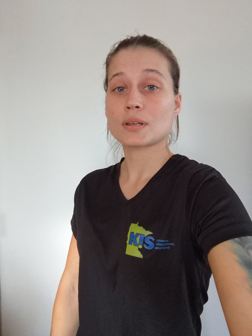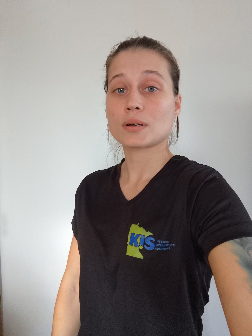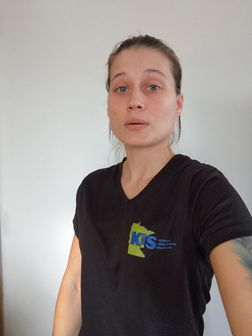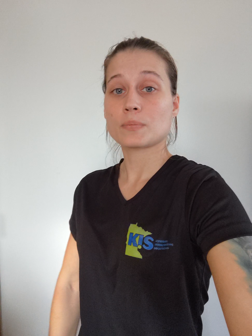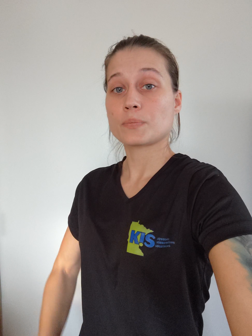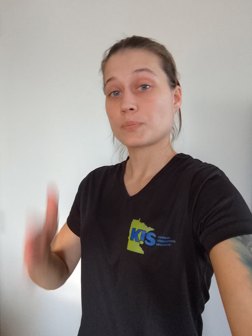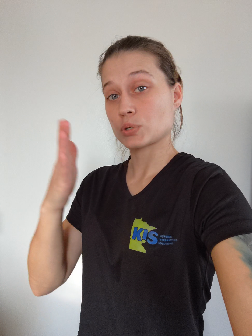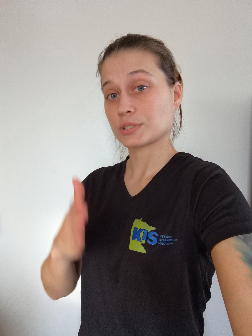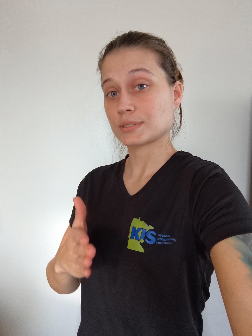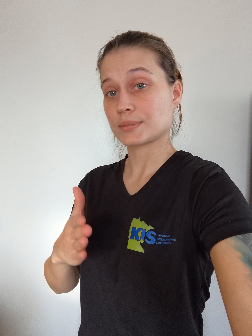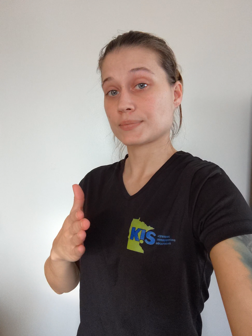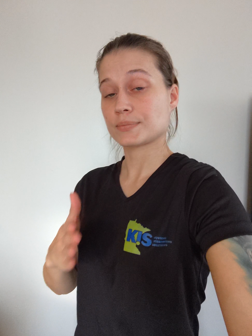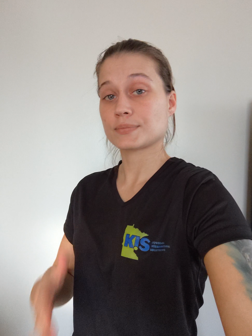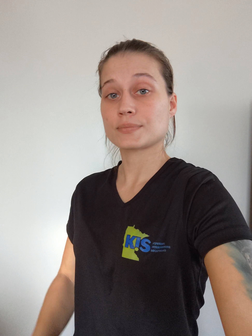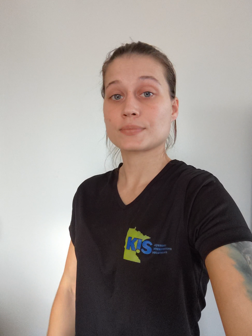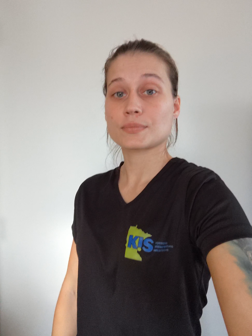person